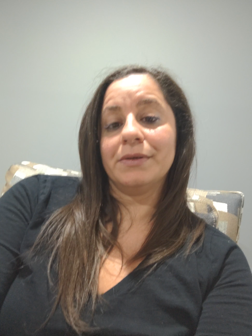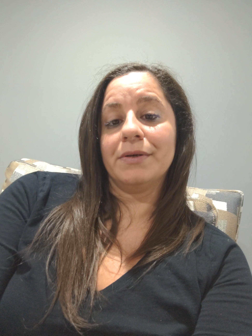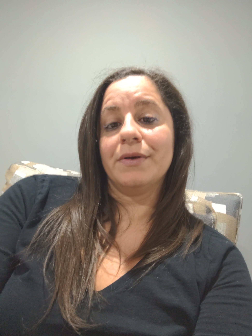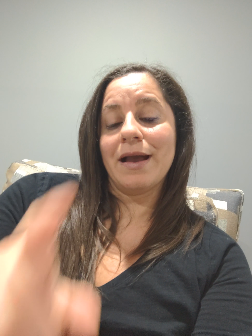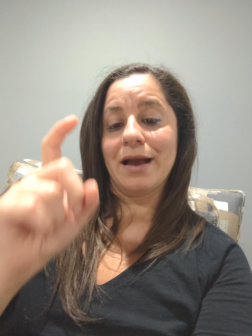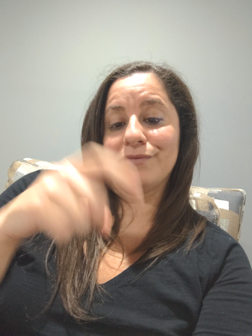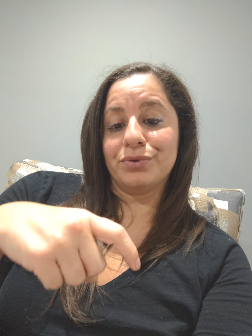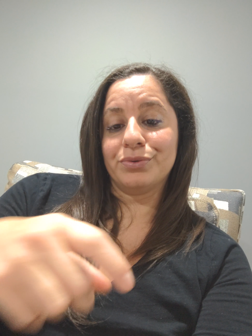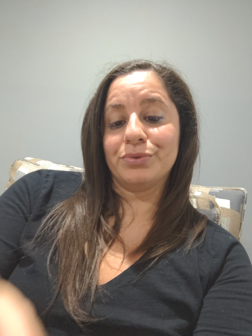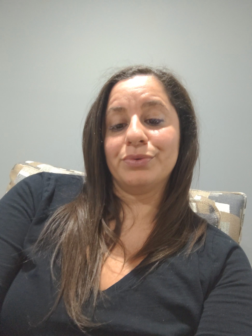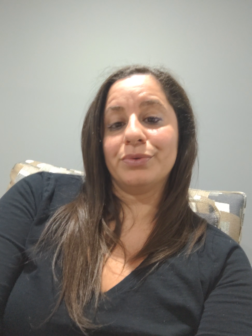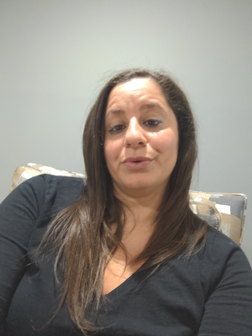have to